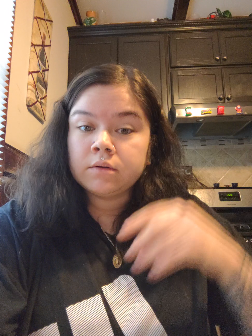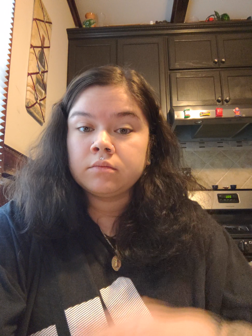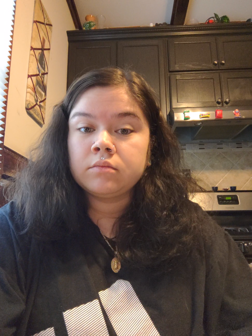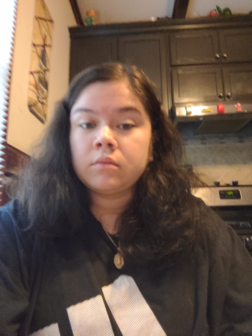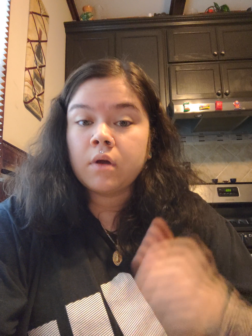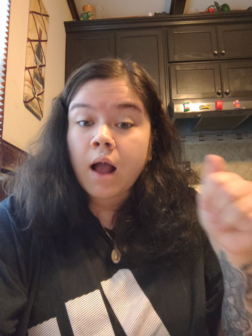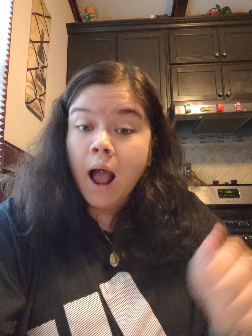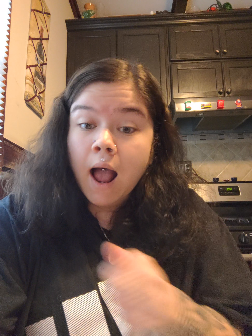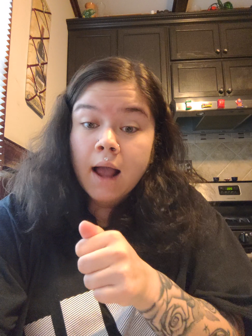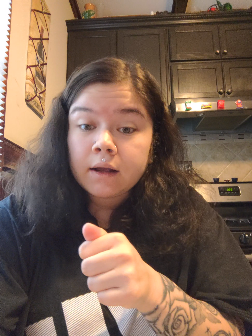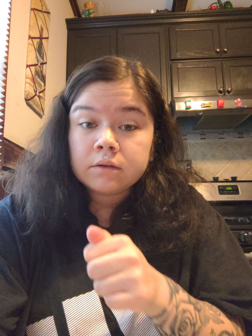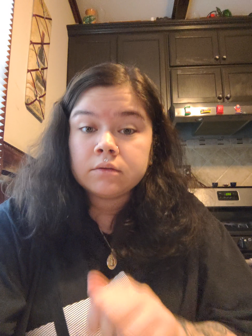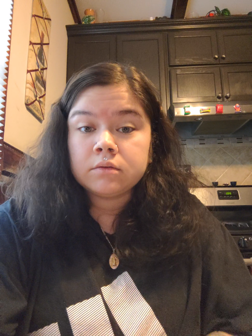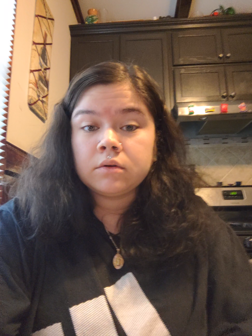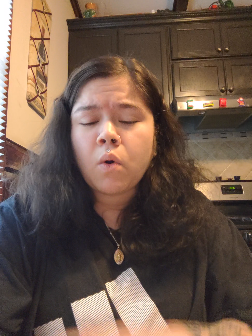hide